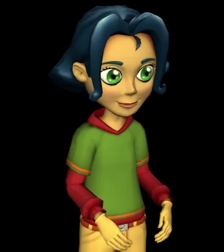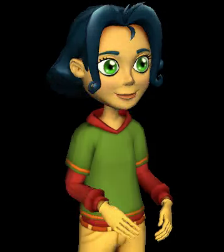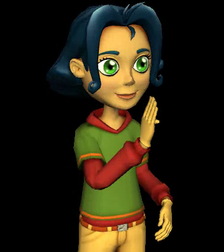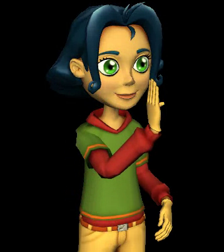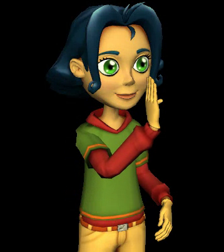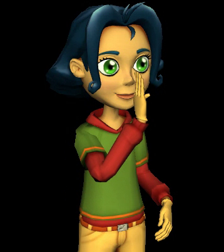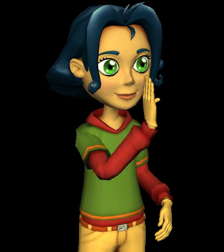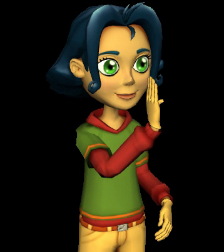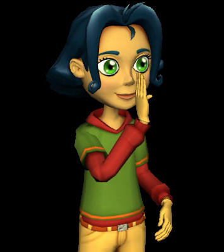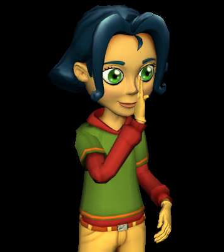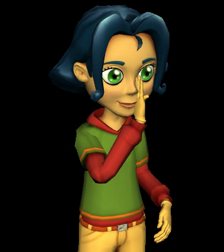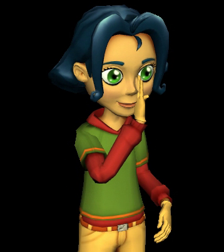الظهيرة